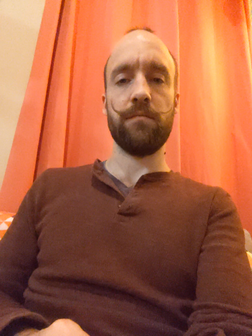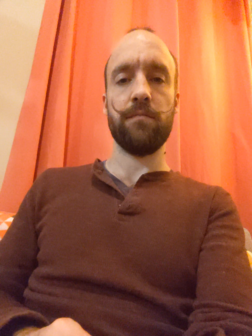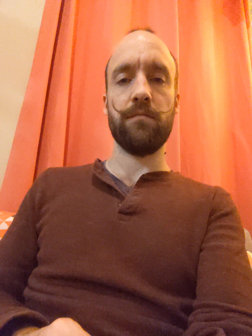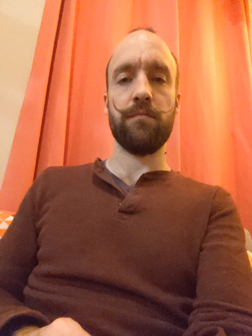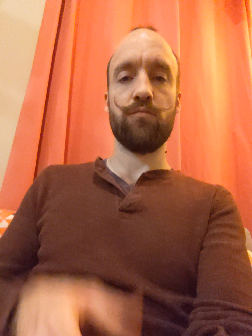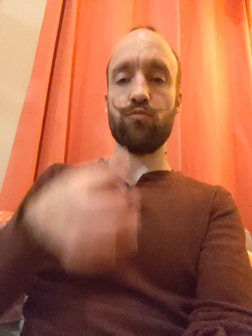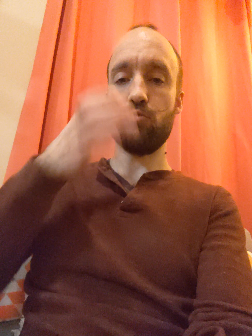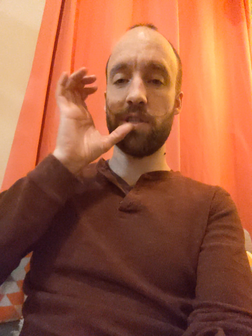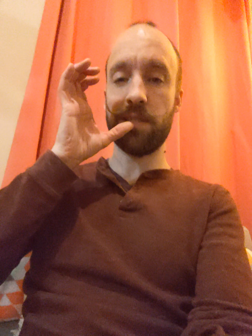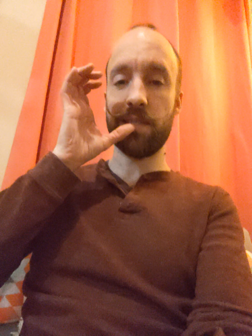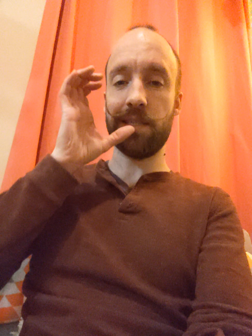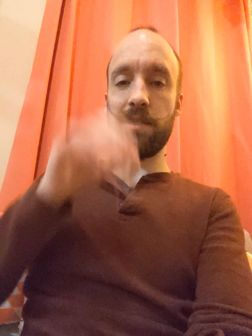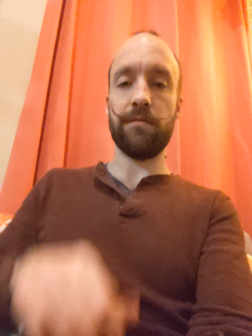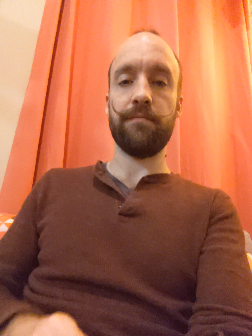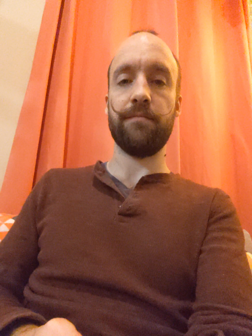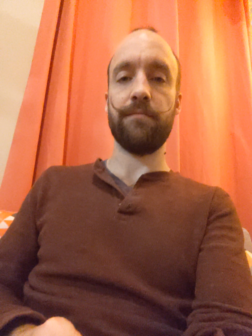drink